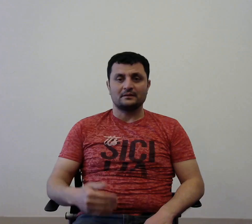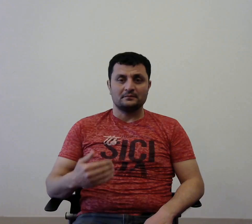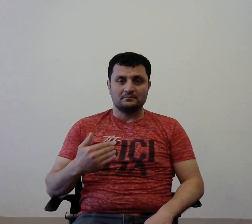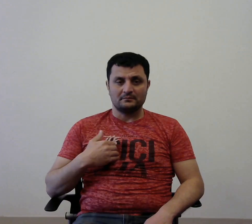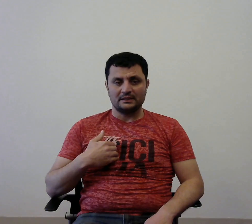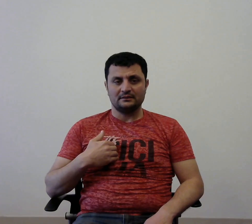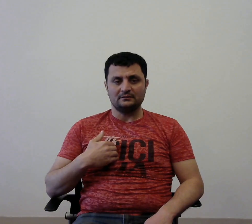mən